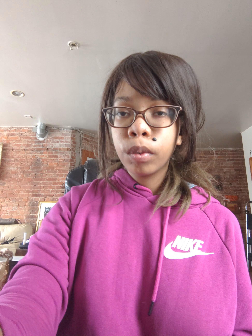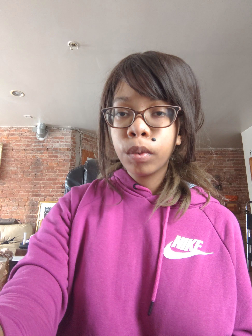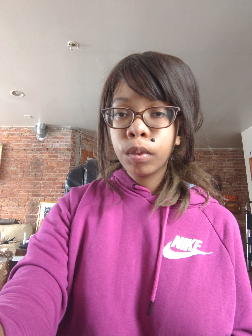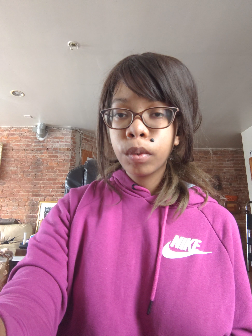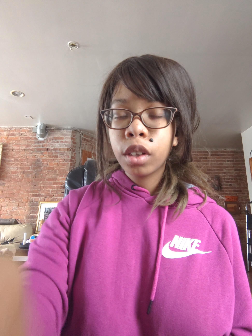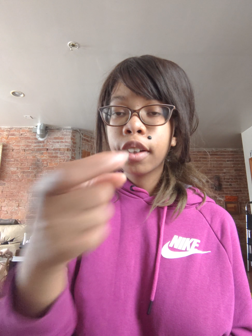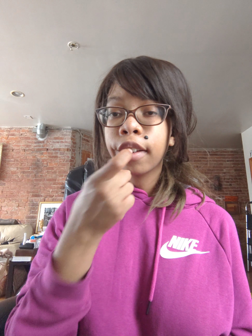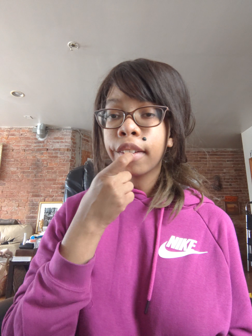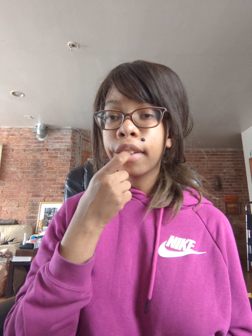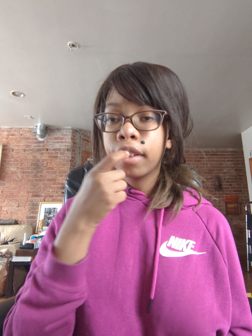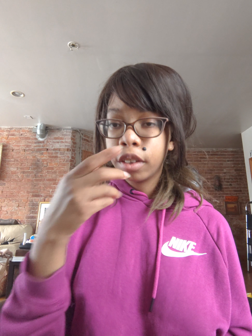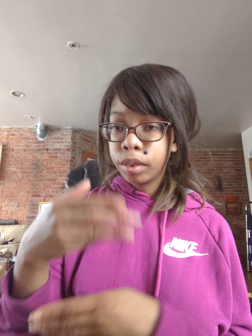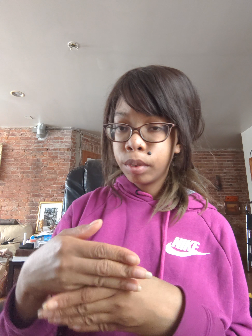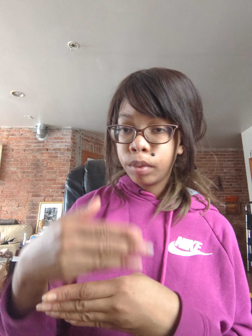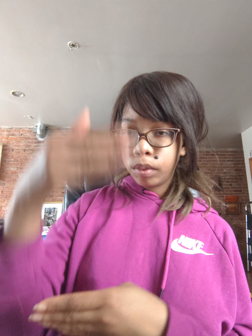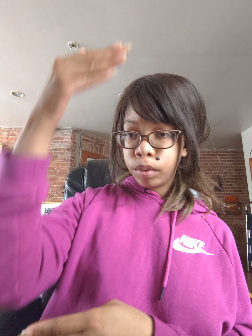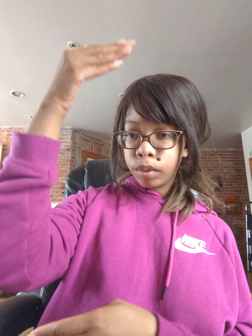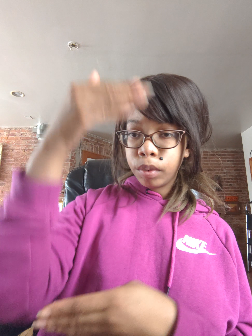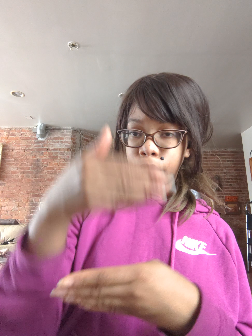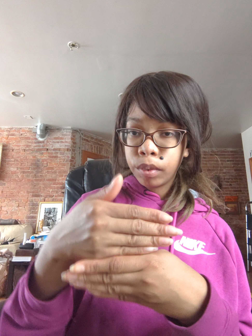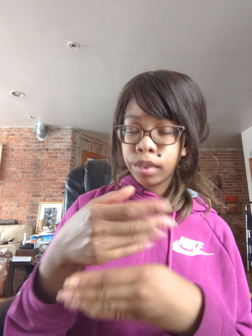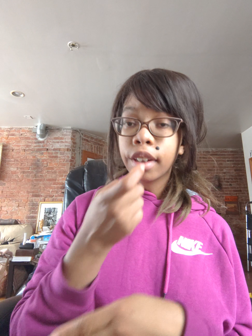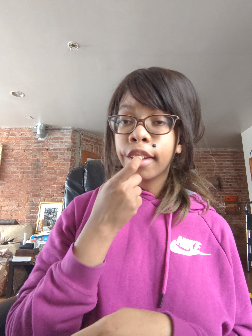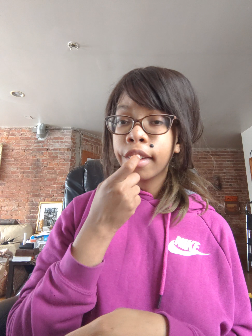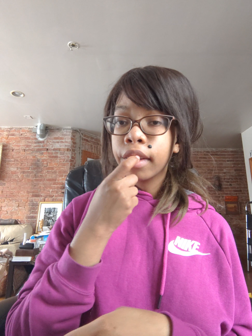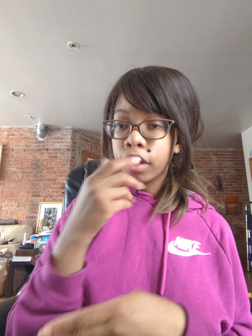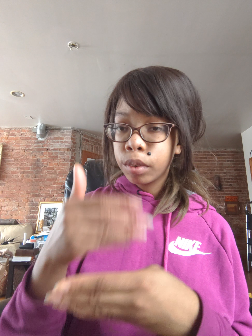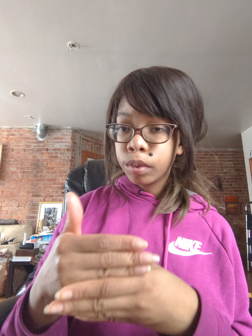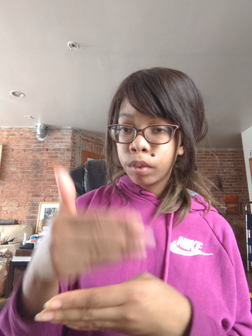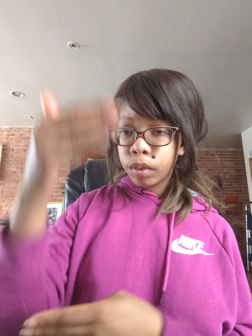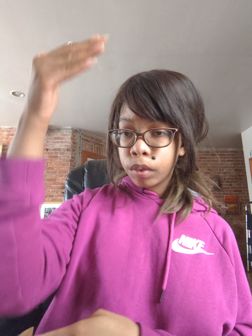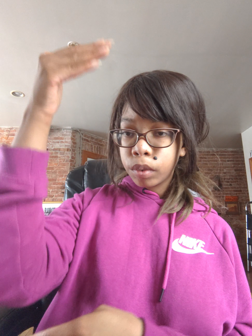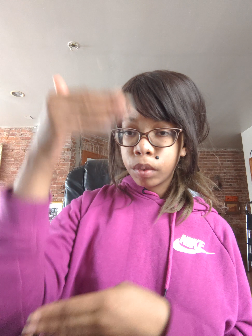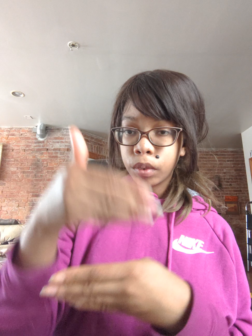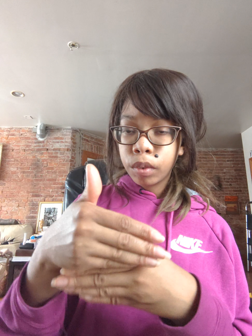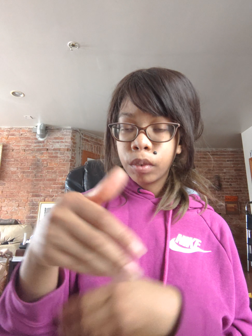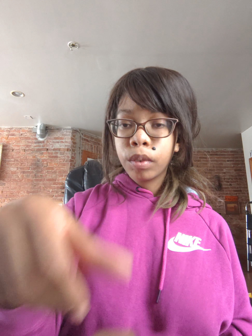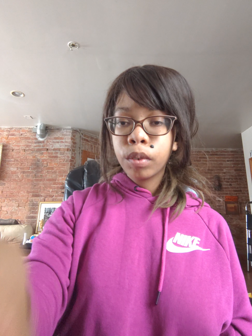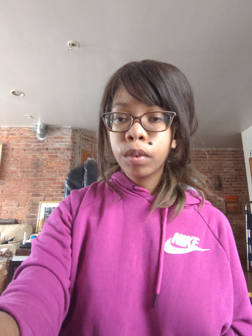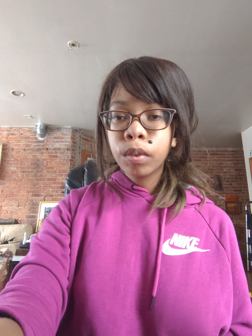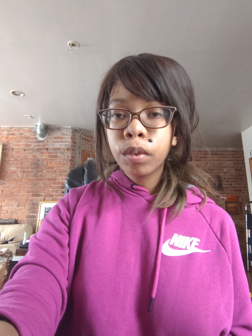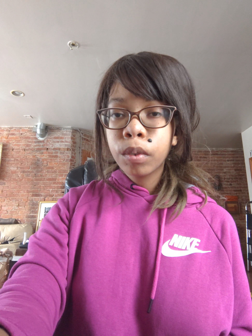window